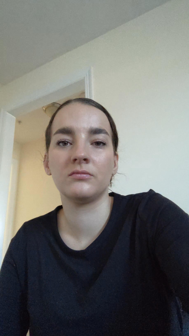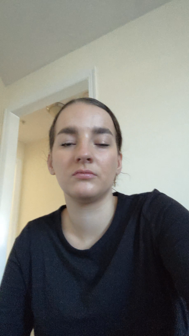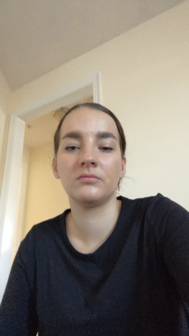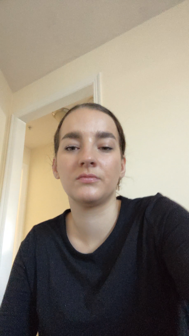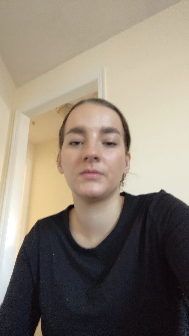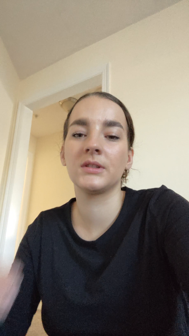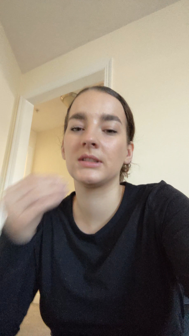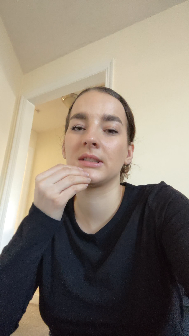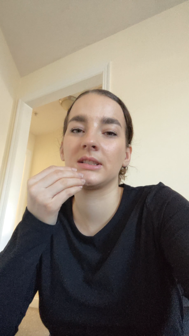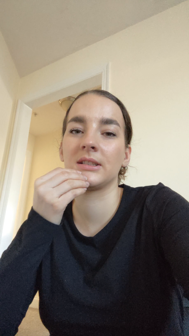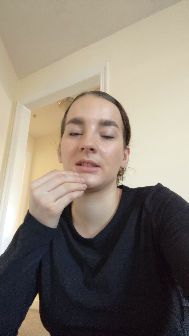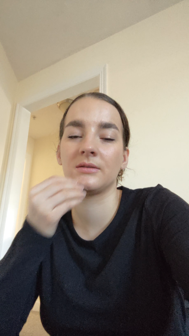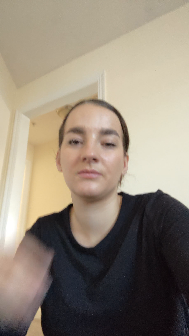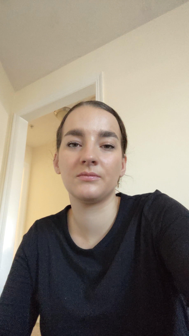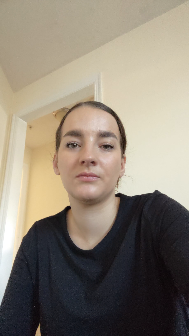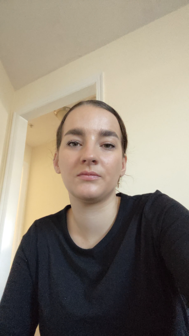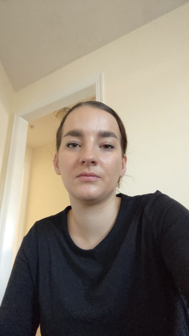eat